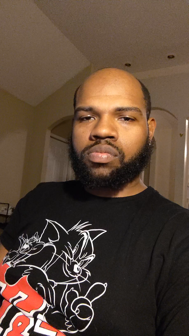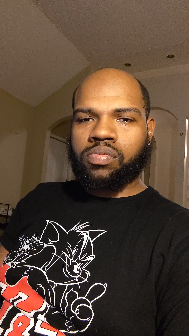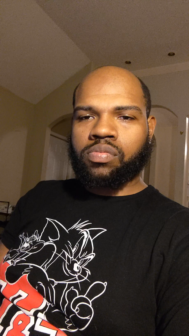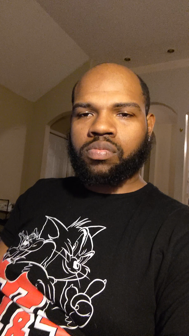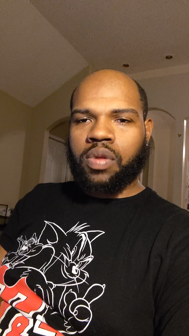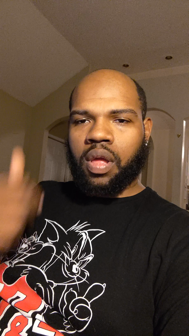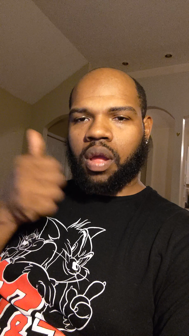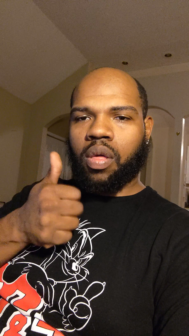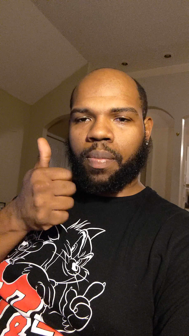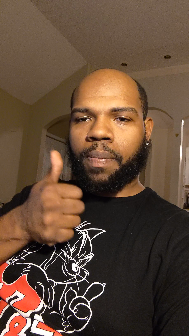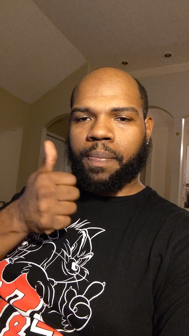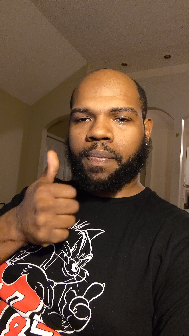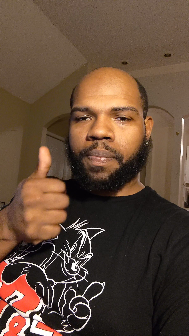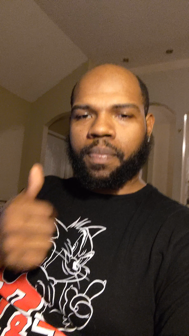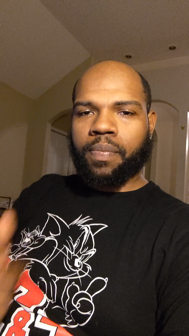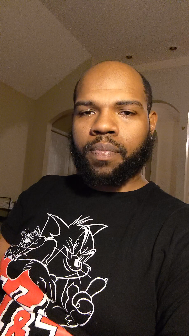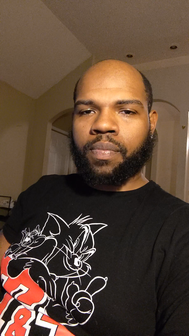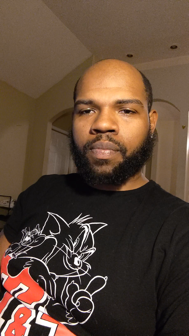help